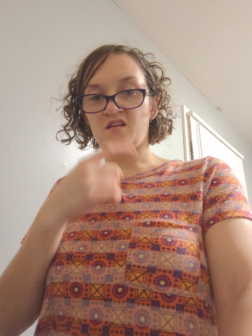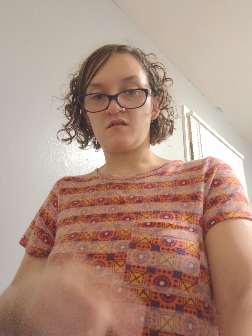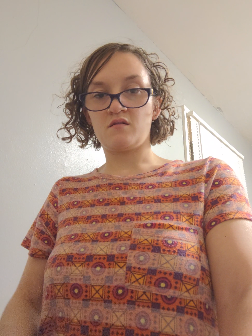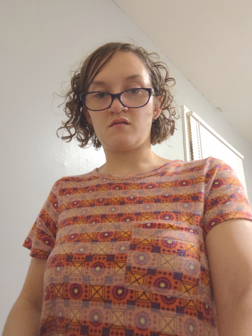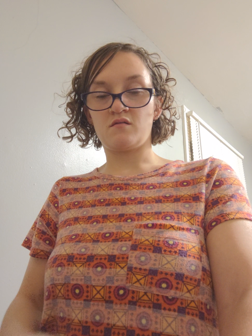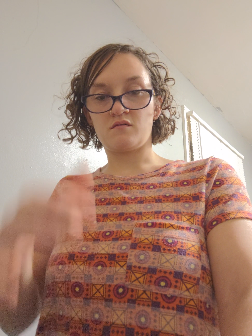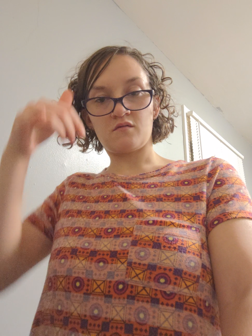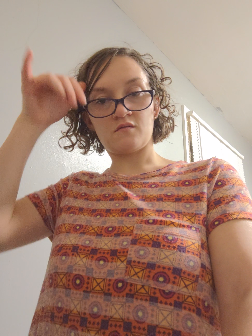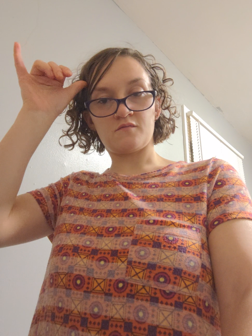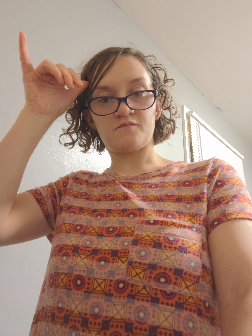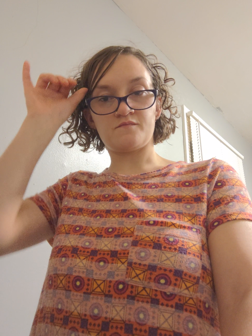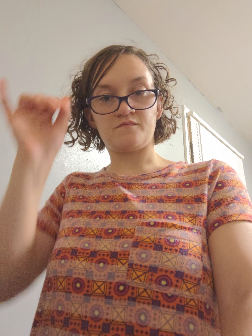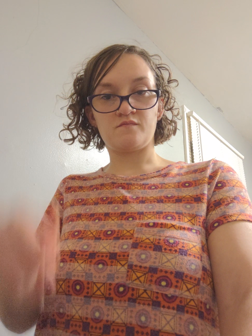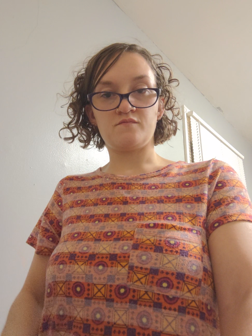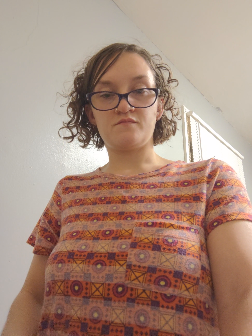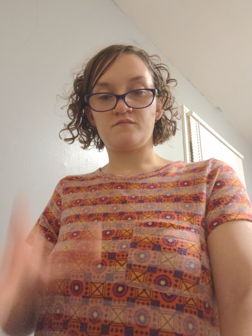cow